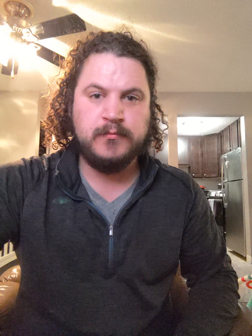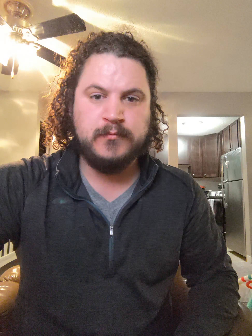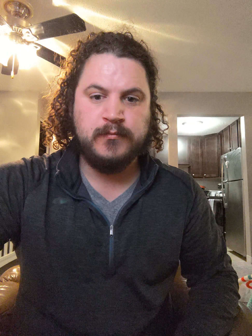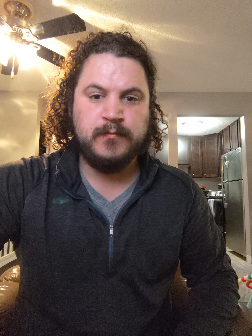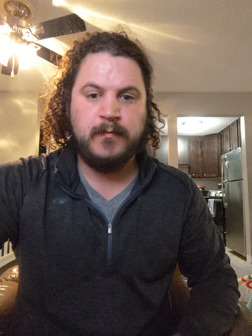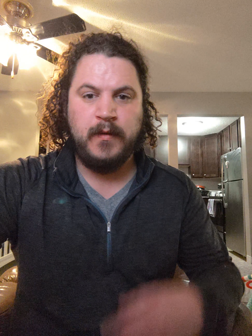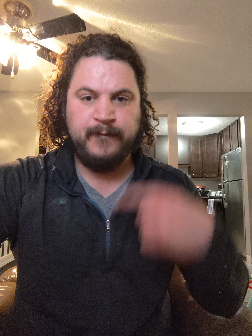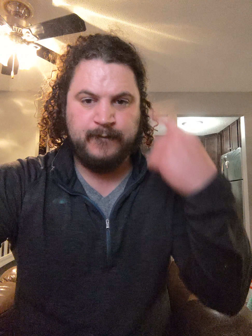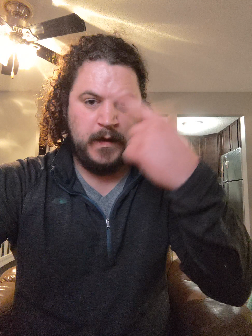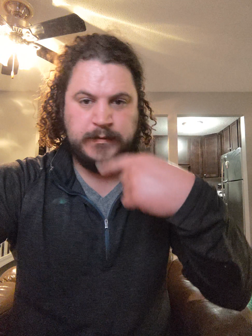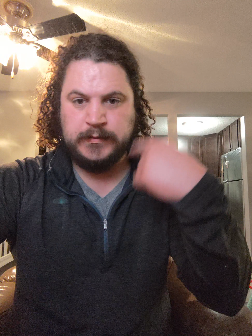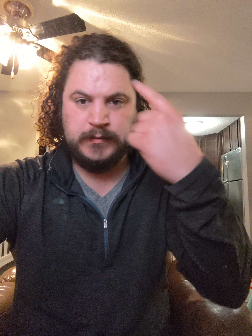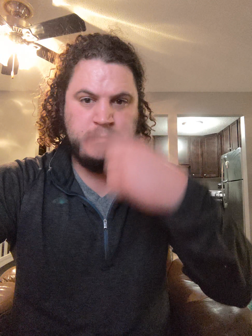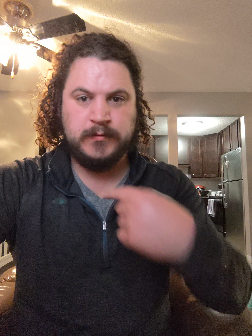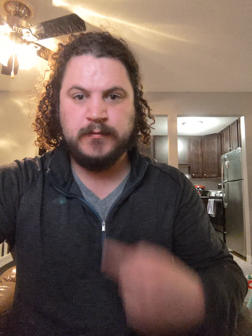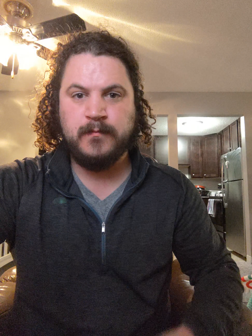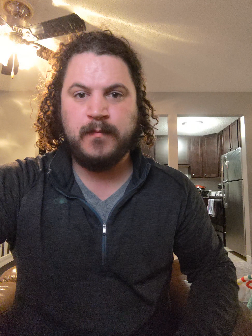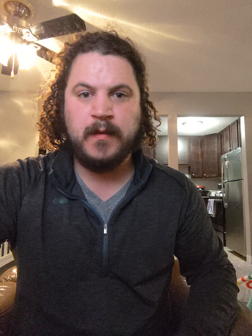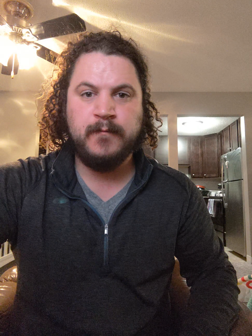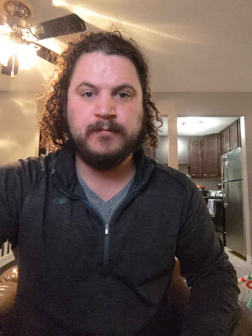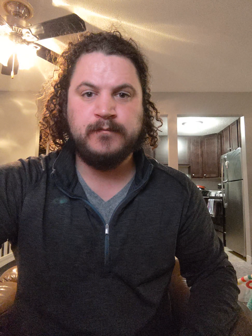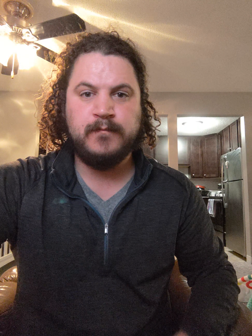face